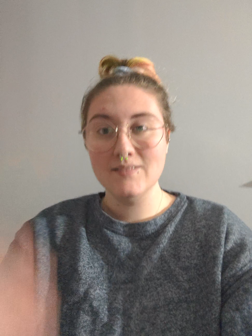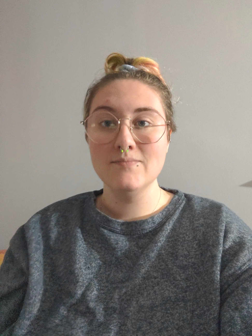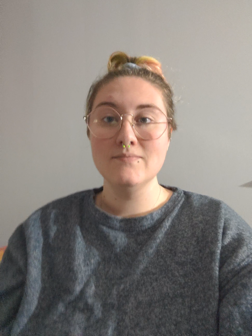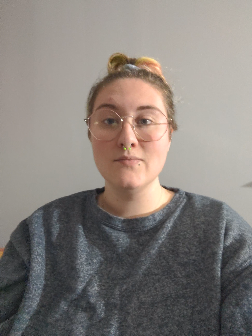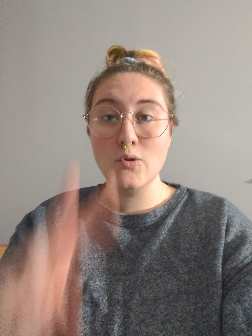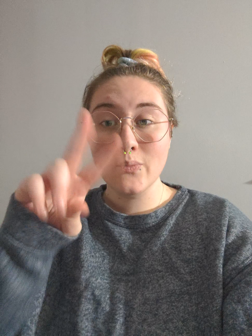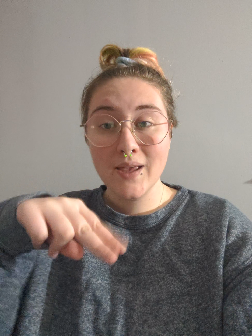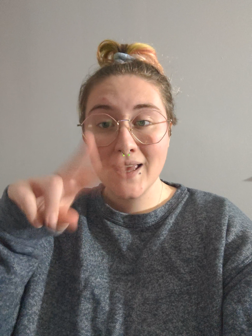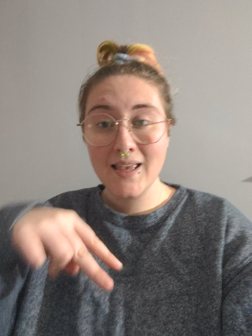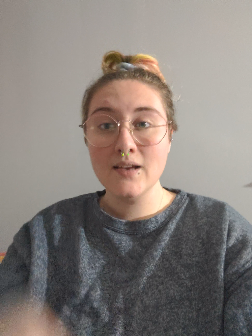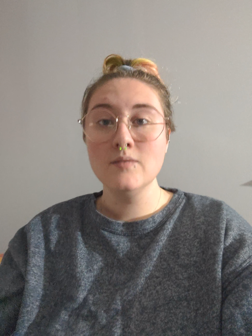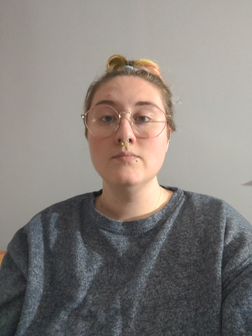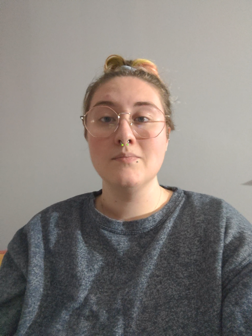read